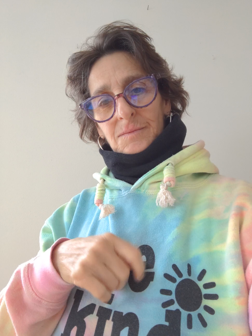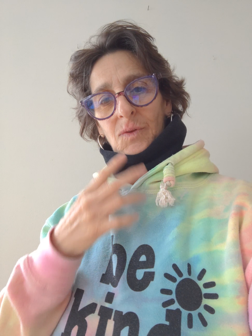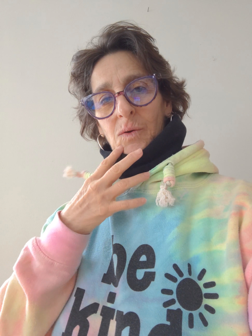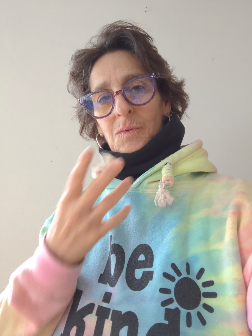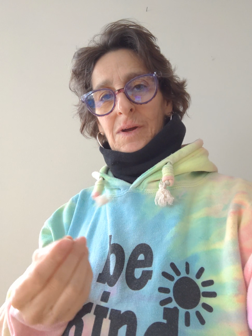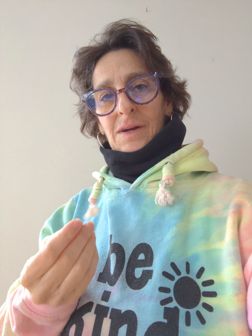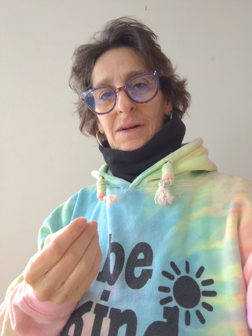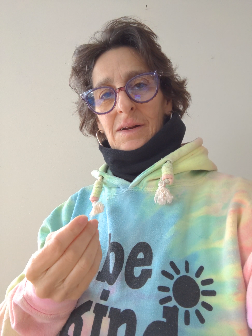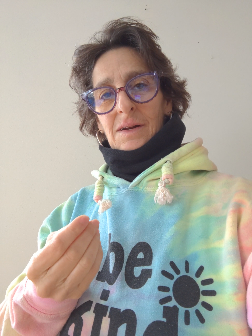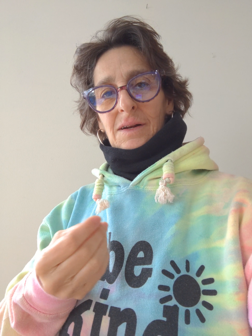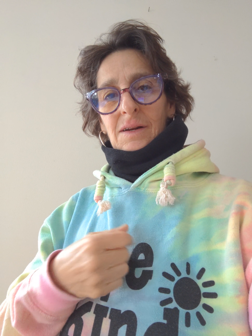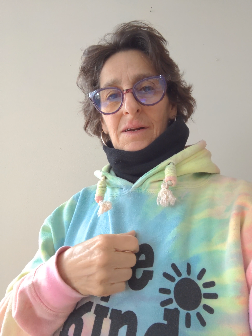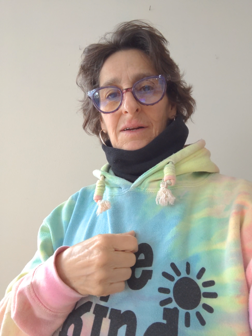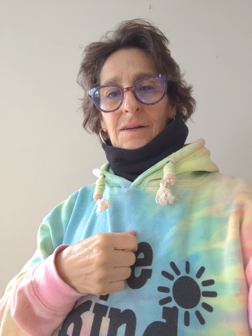wet